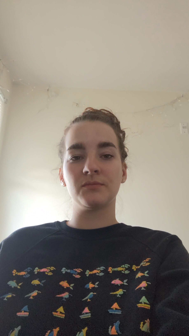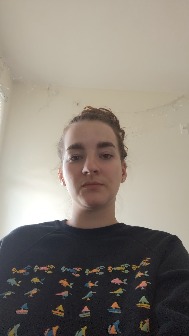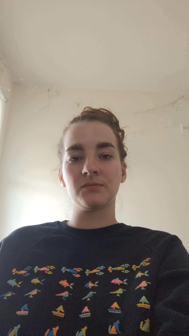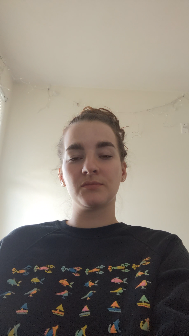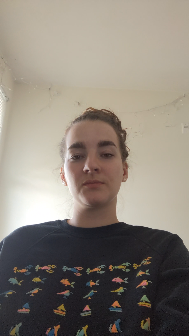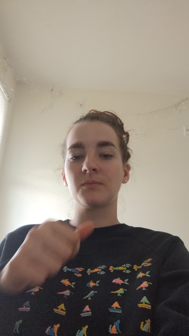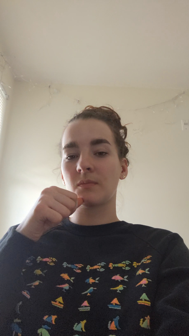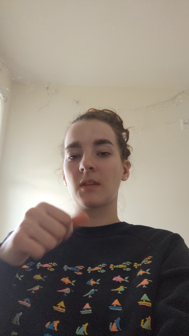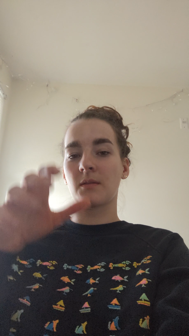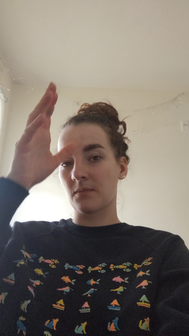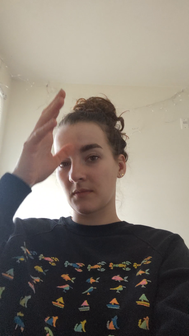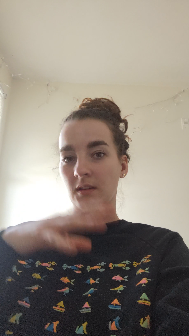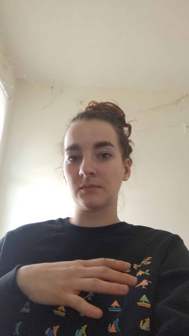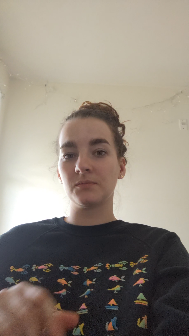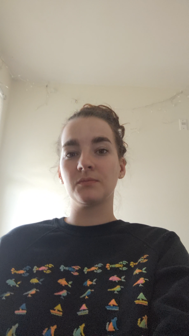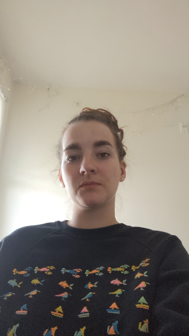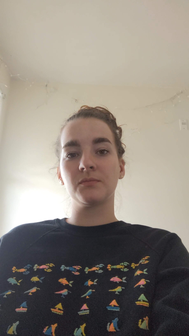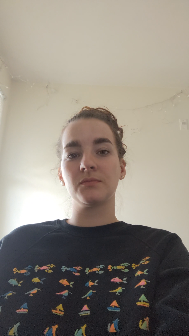mailman